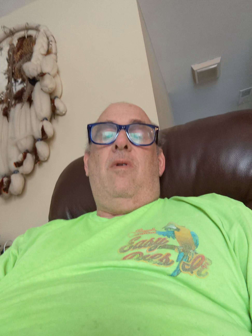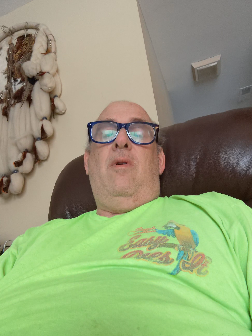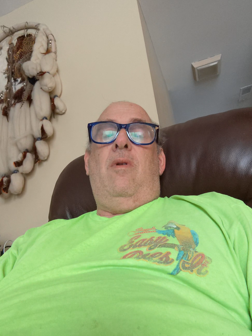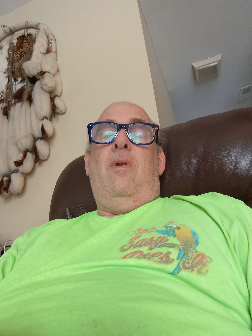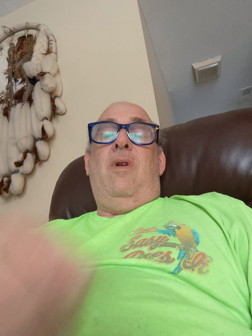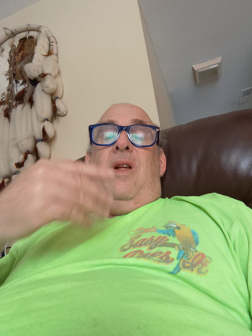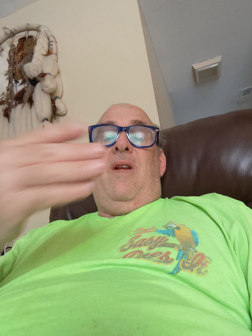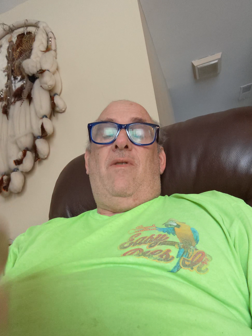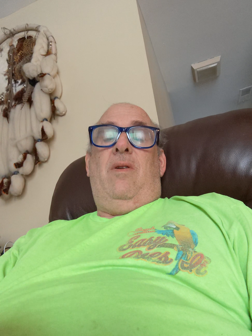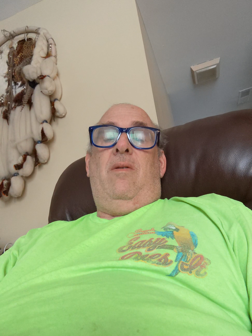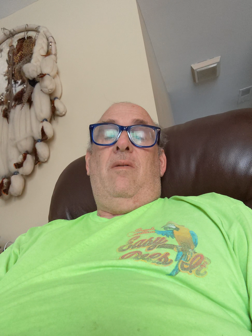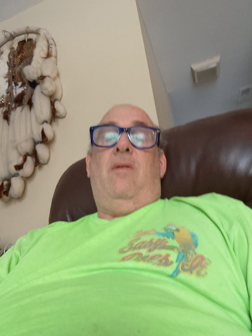give